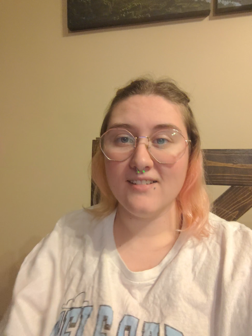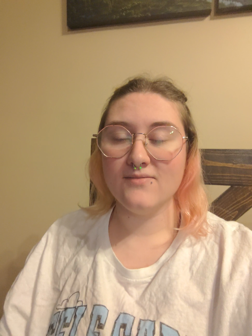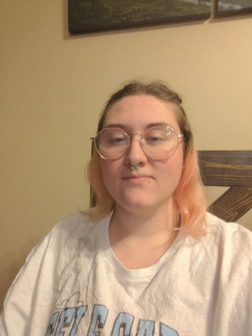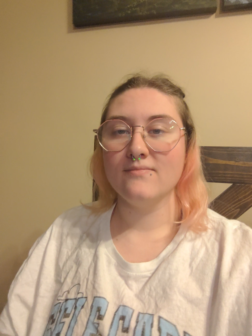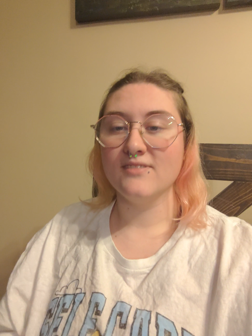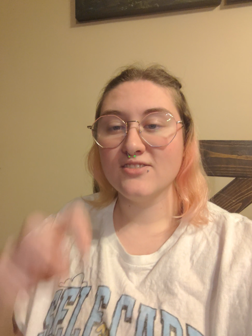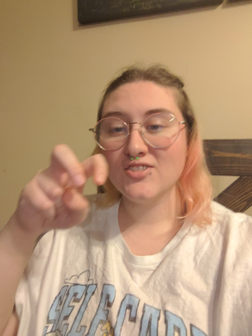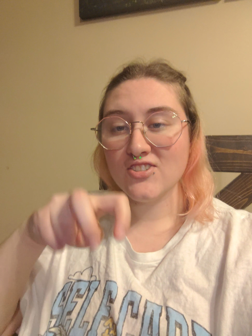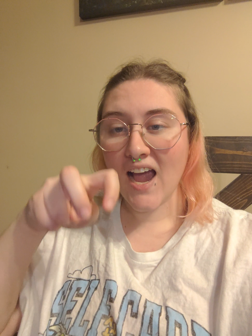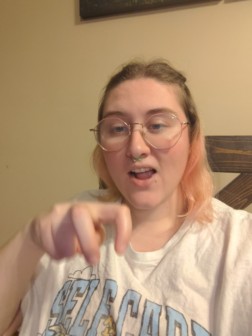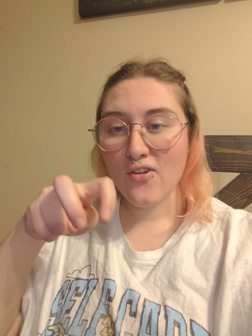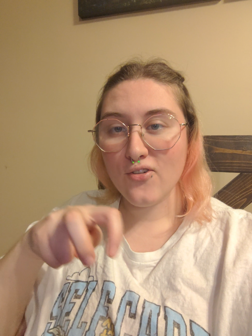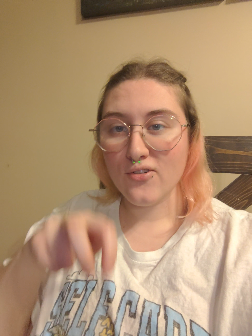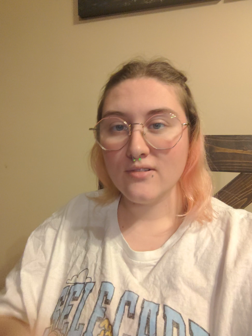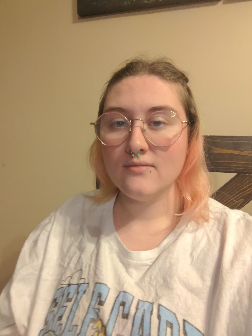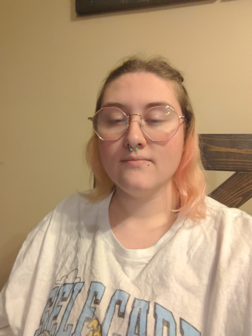chair